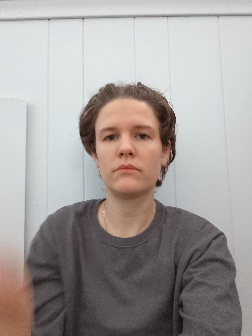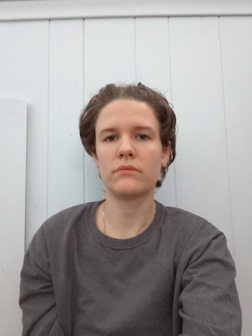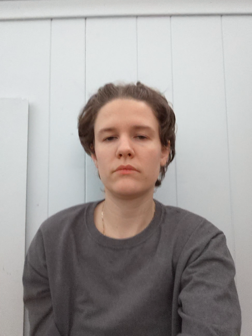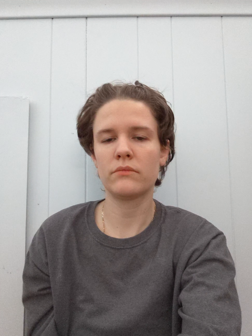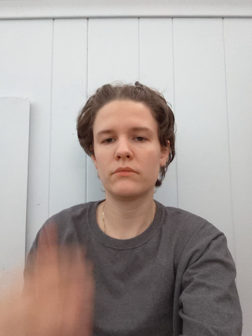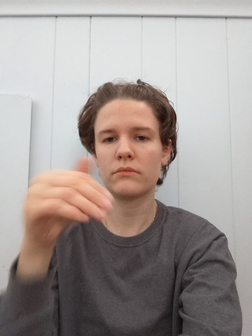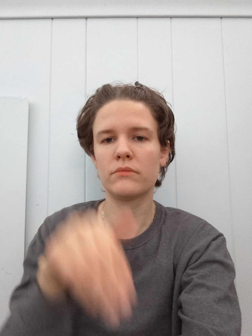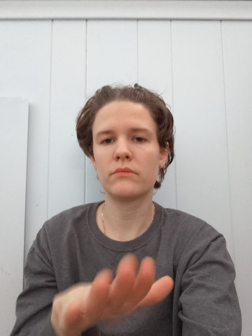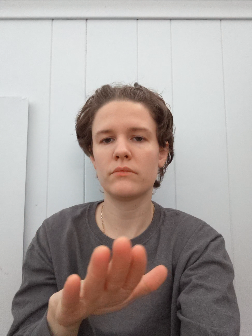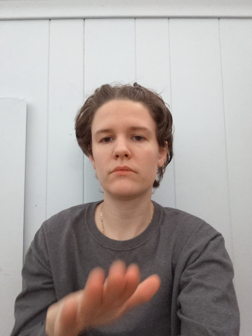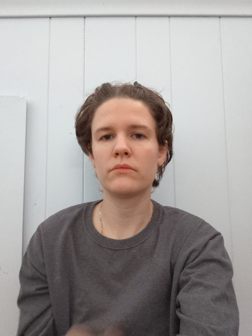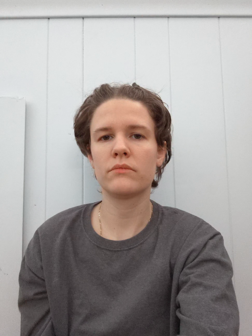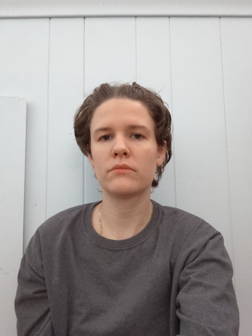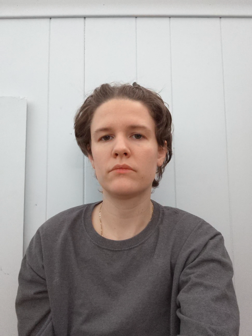into